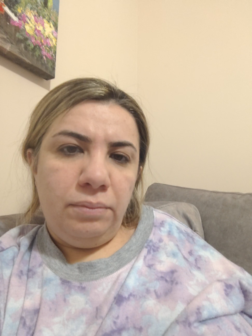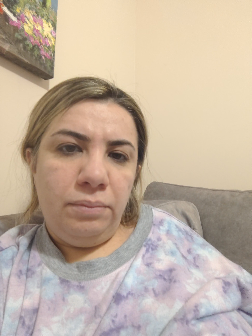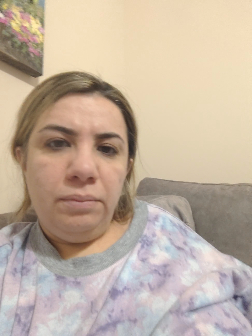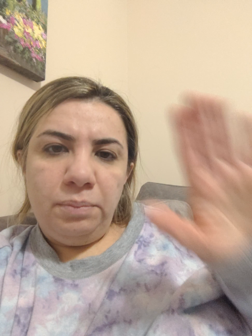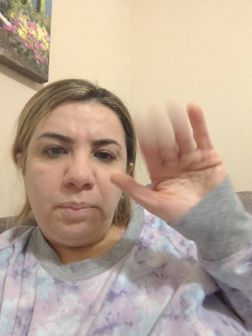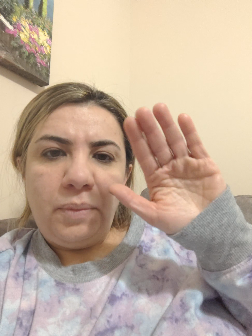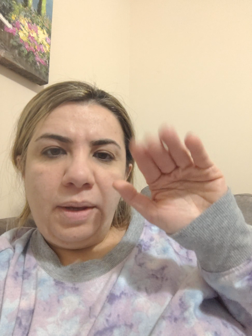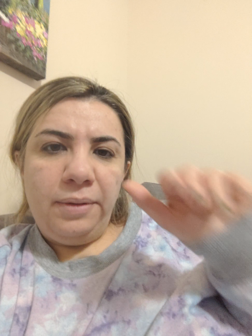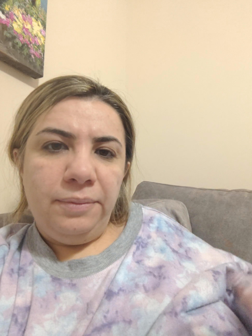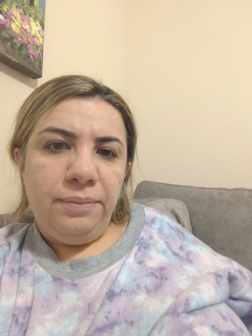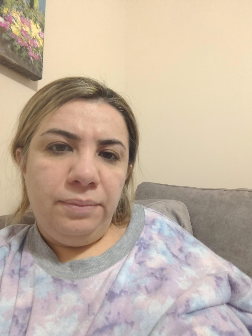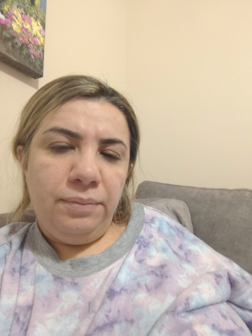bye